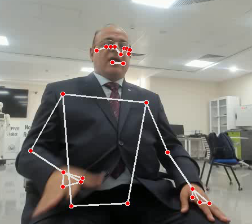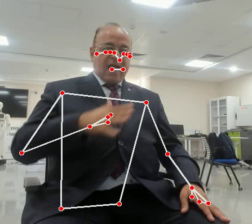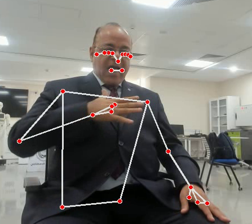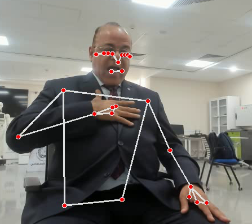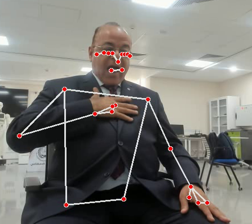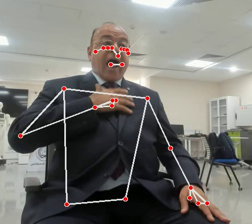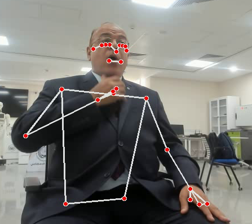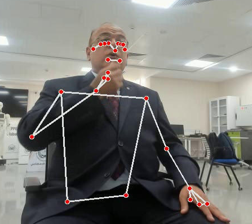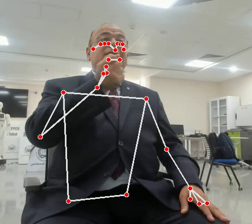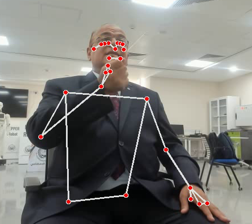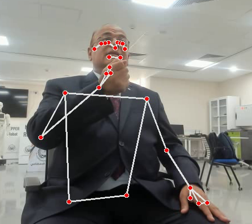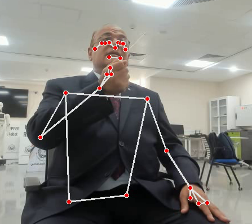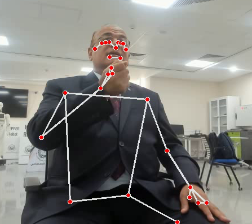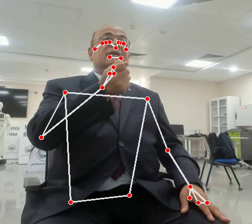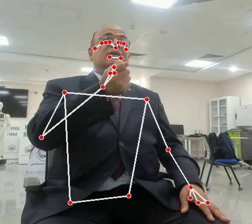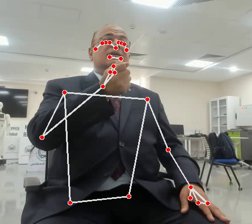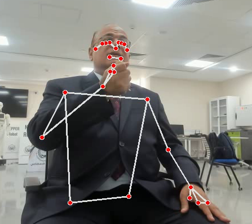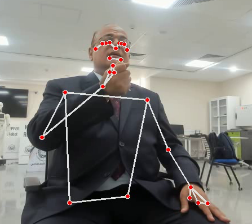3waz